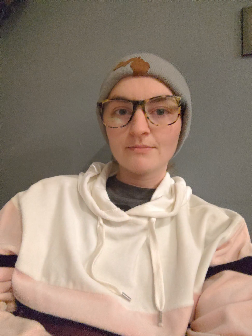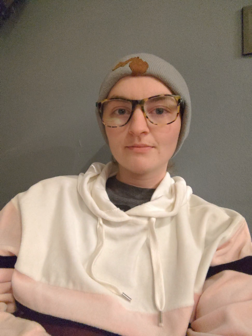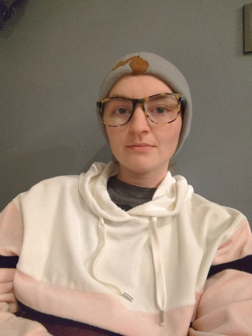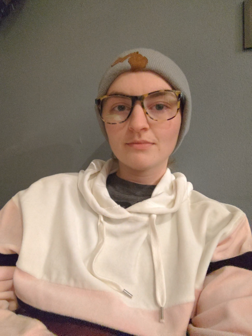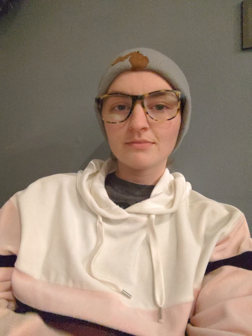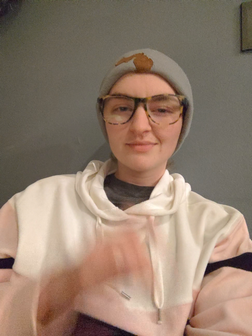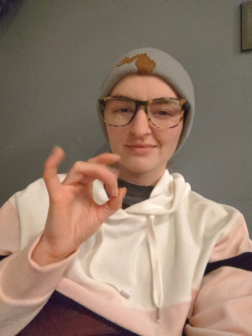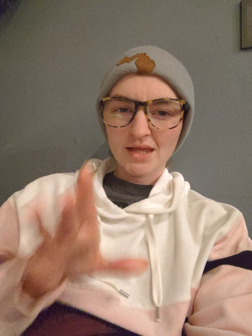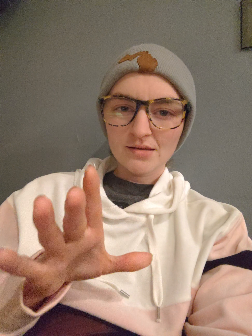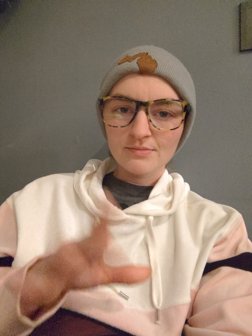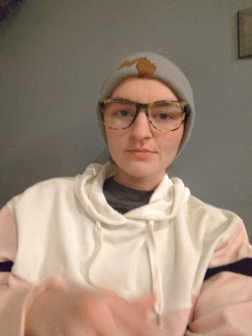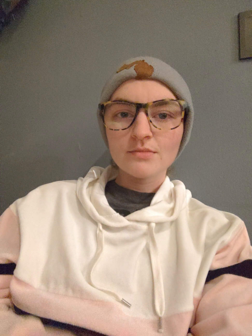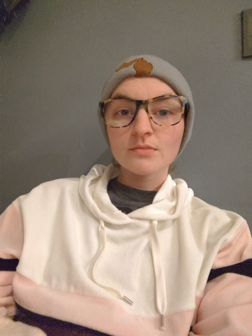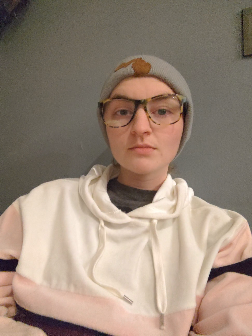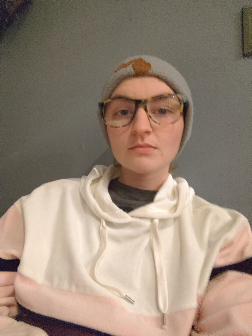hate